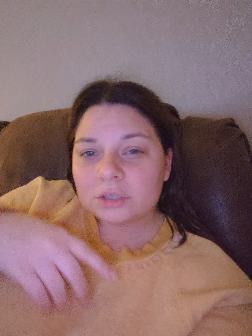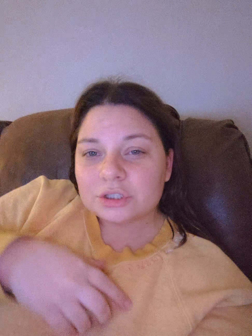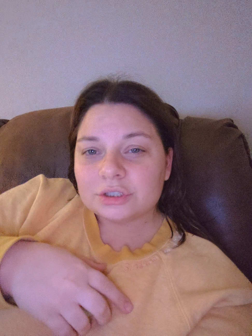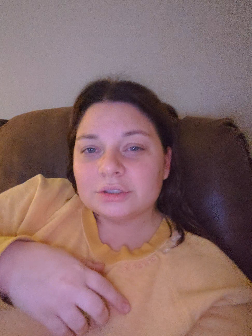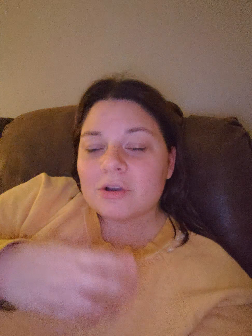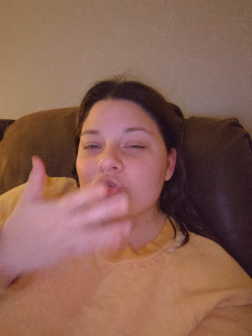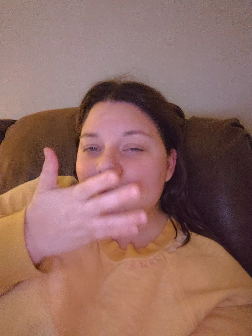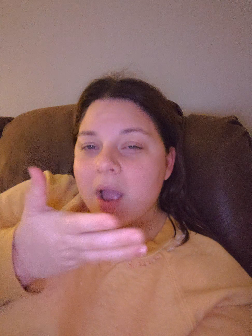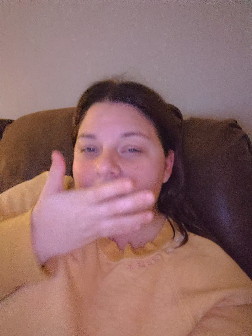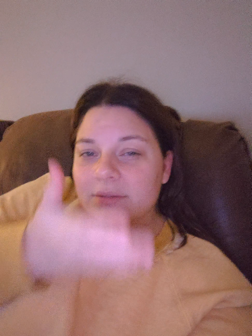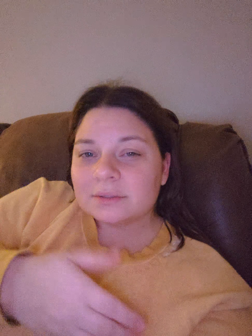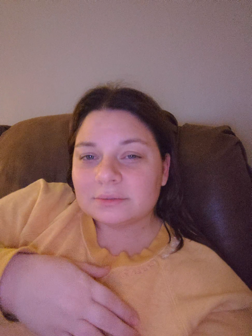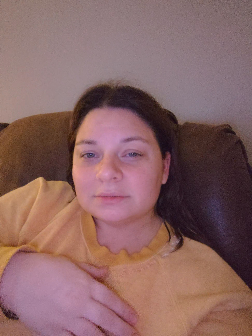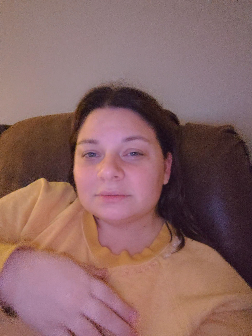grass